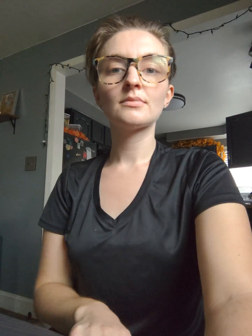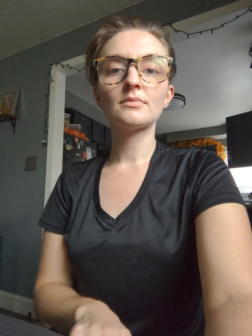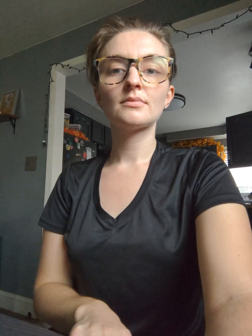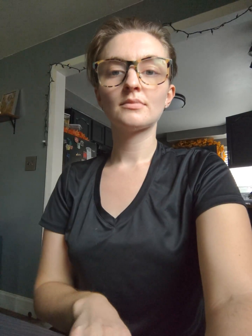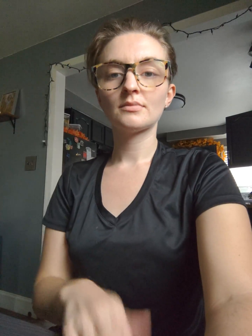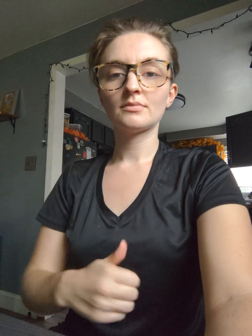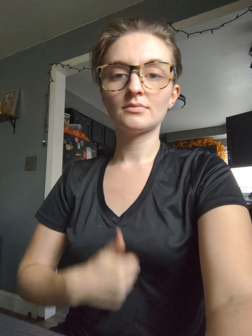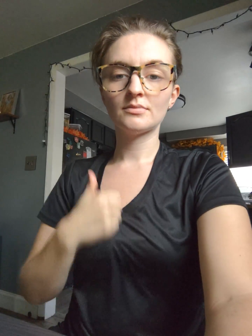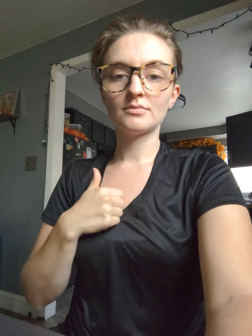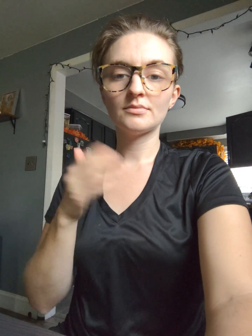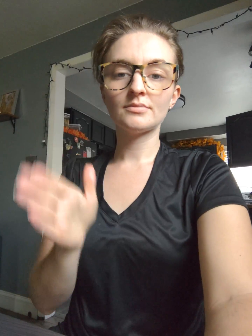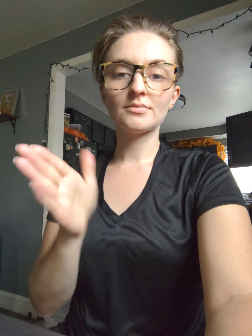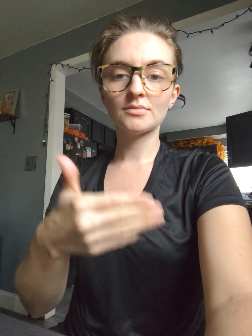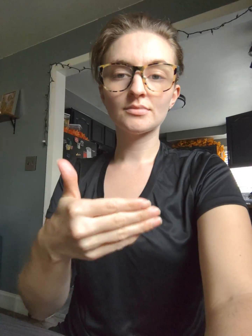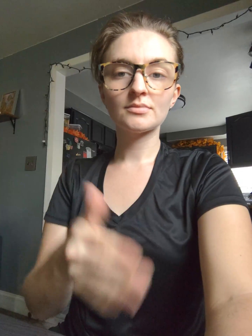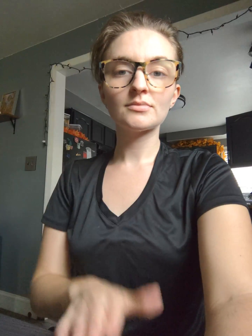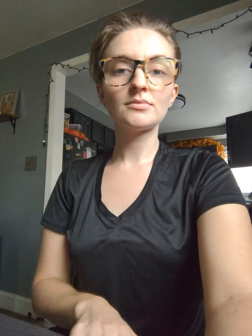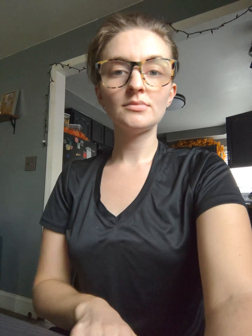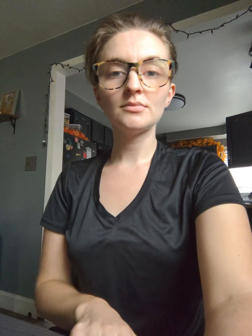living room